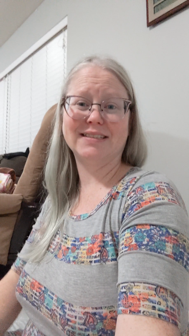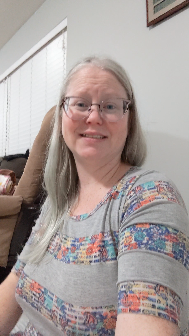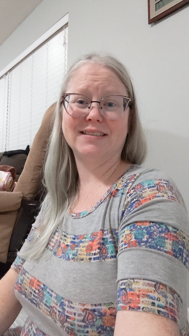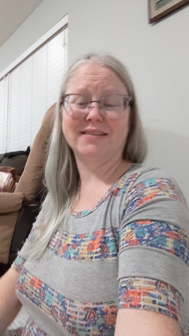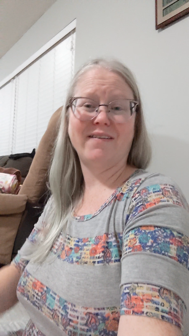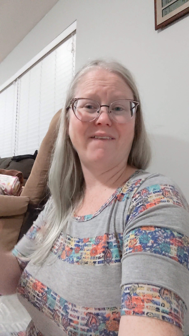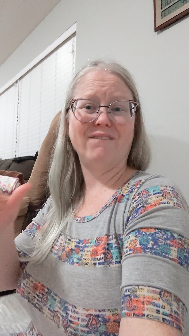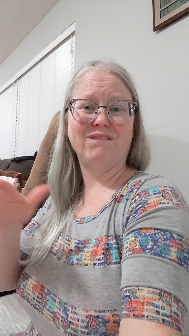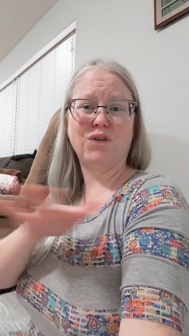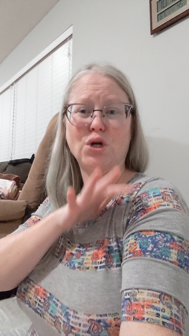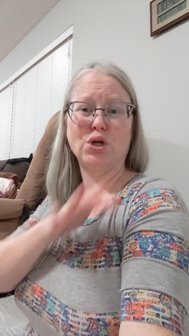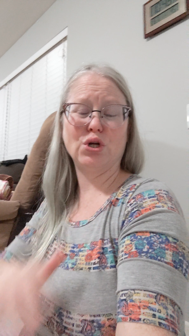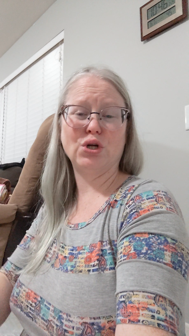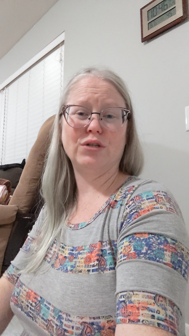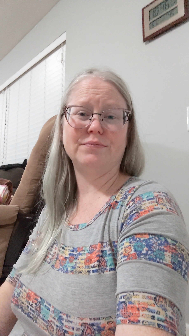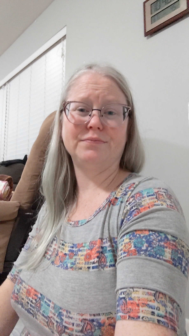full